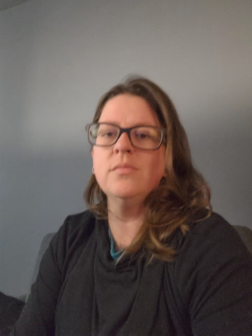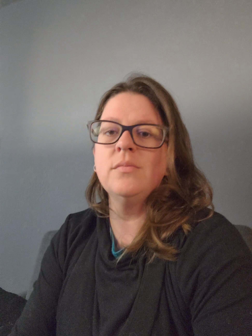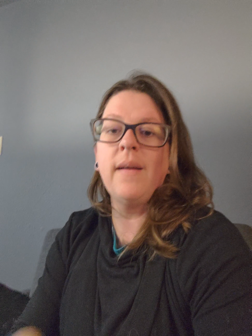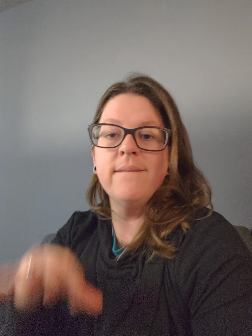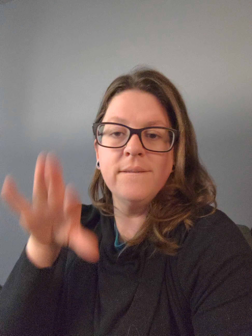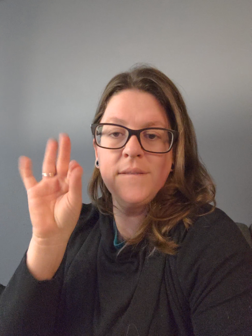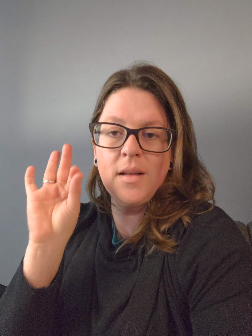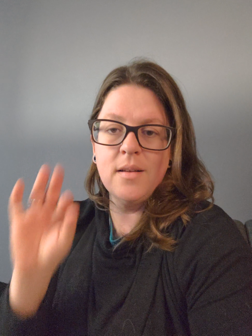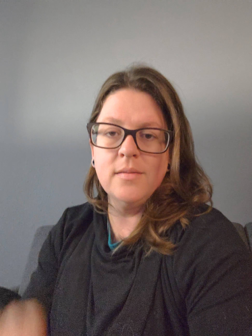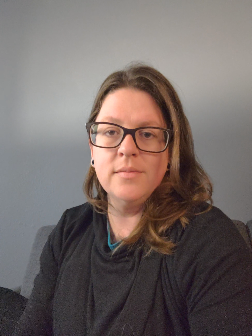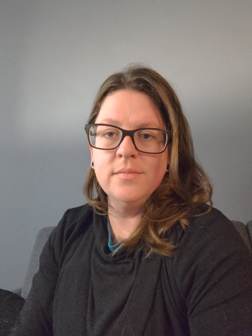find